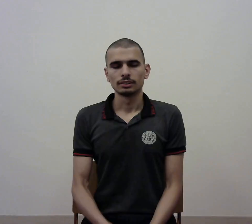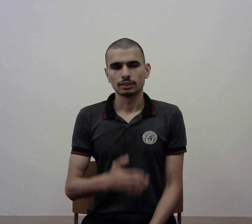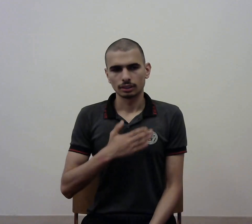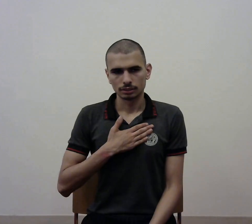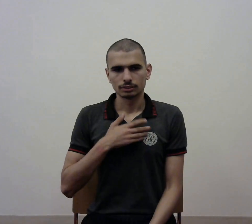mən